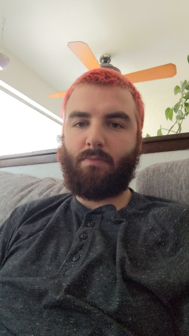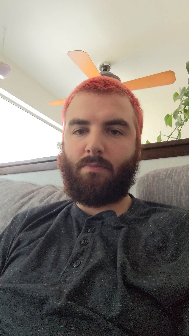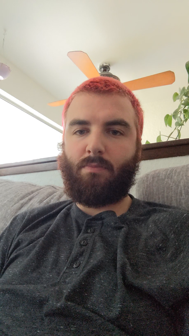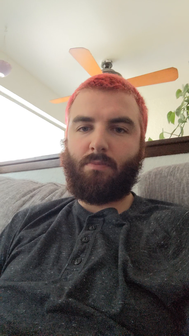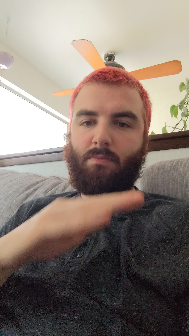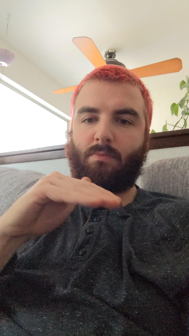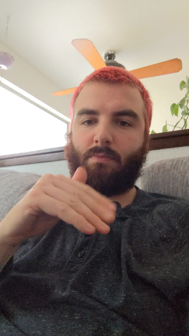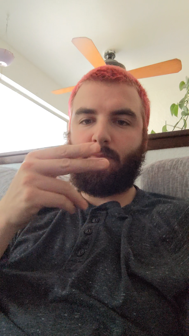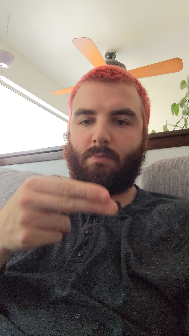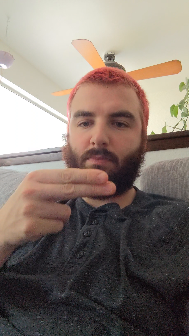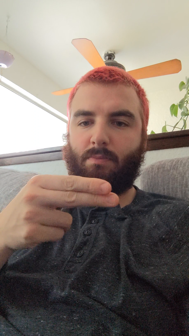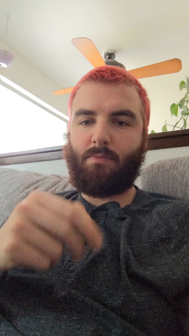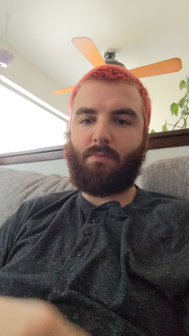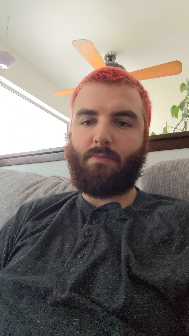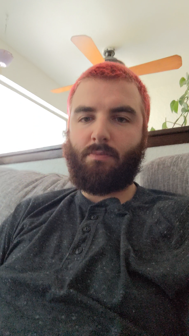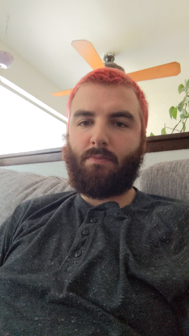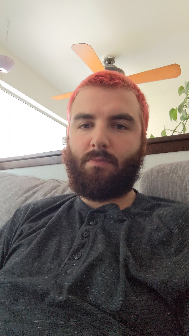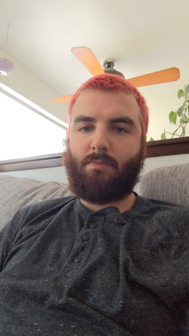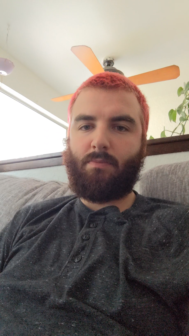pet's name